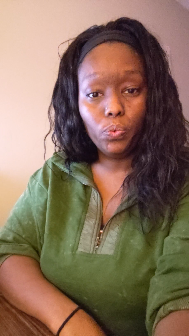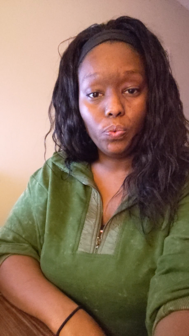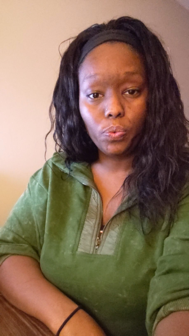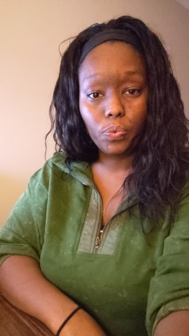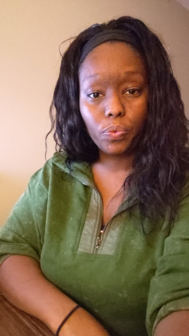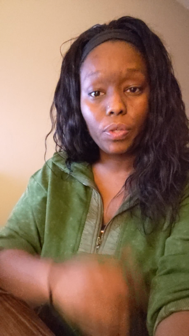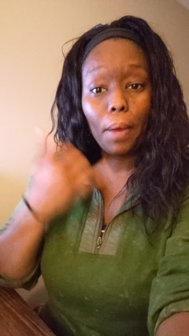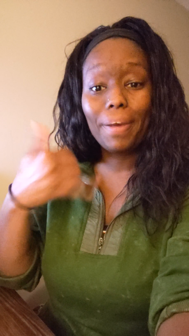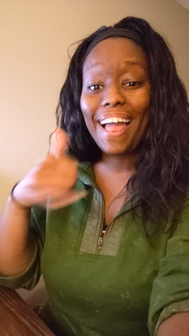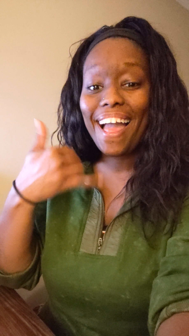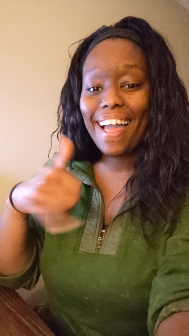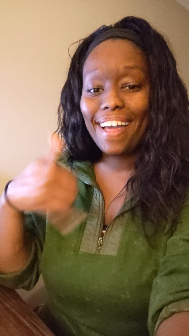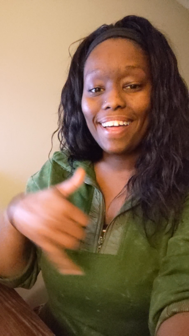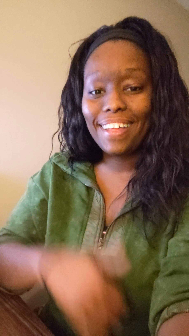play